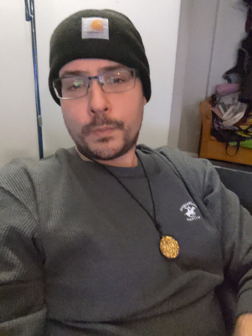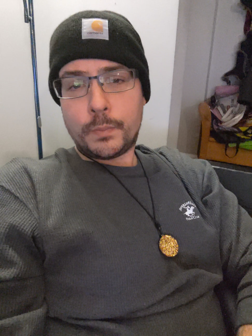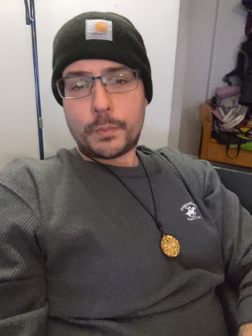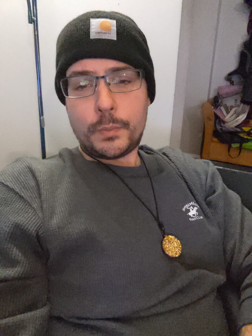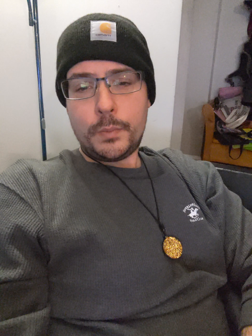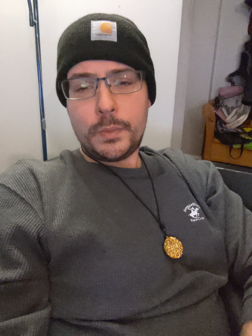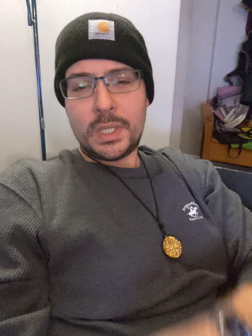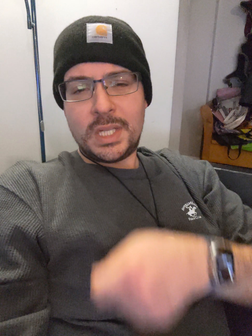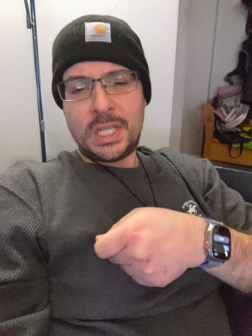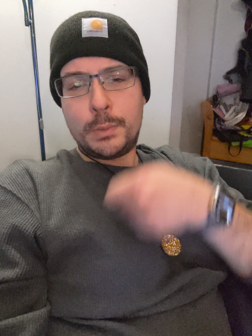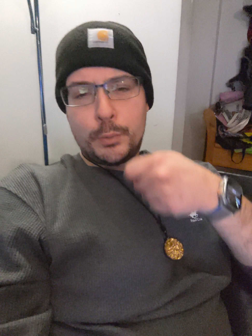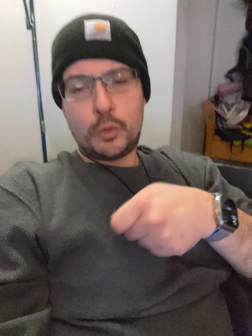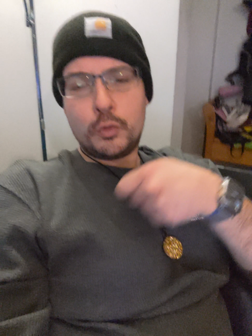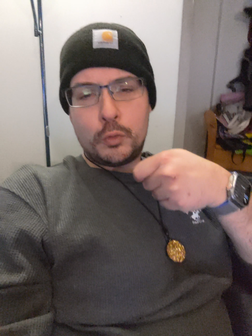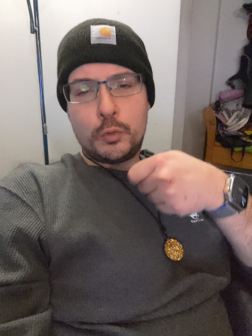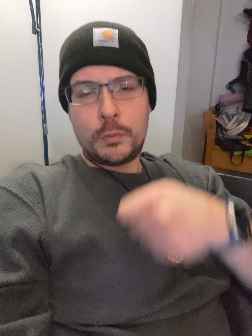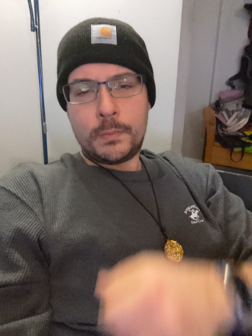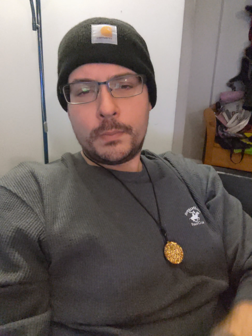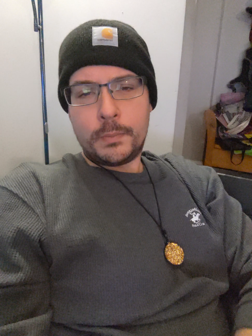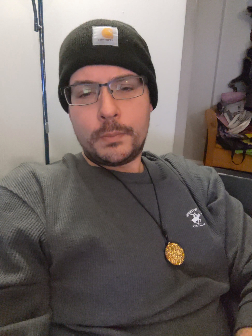zipper